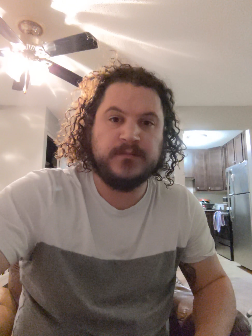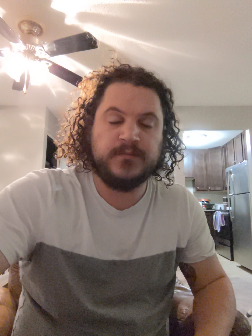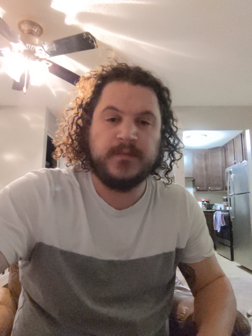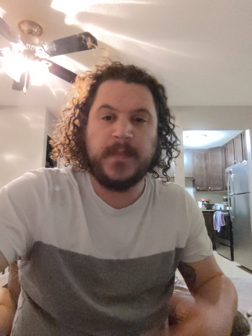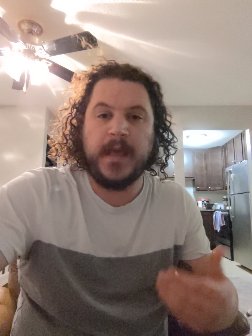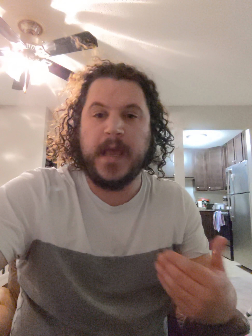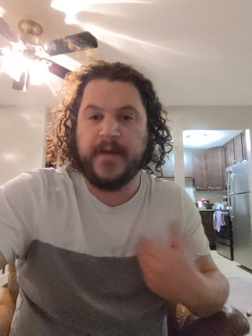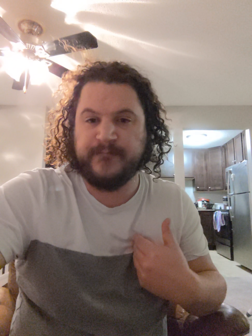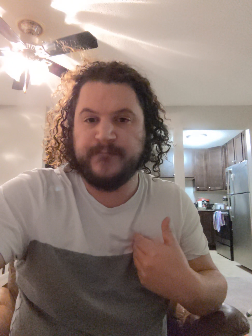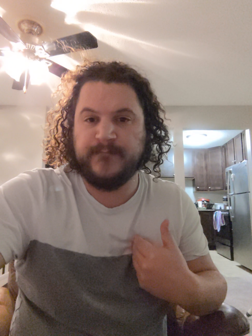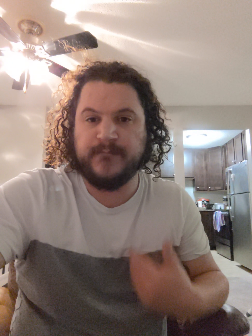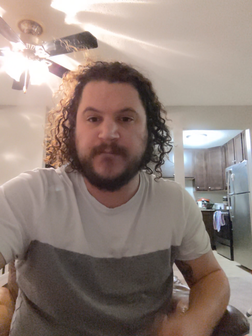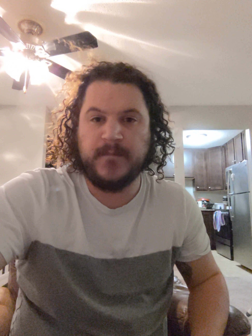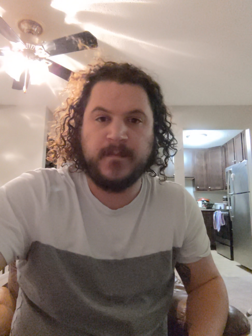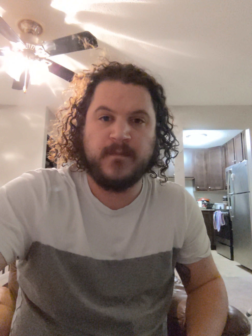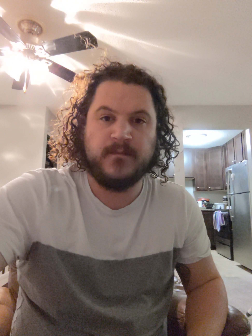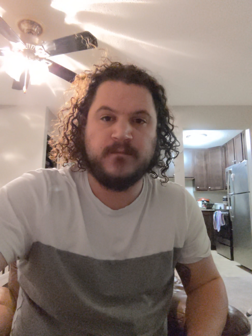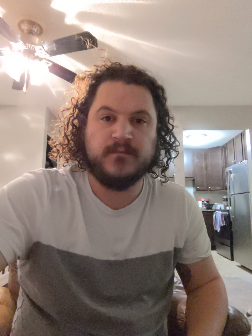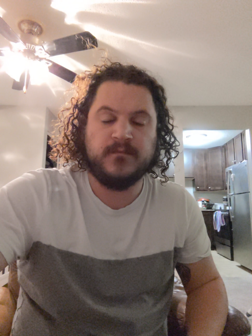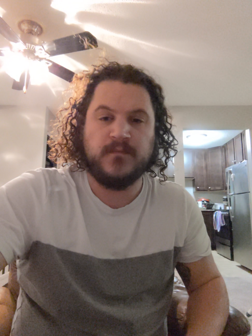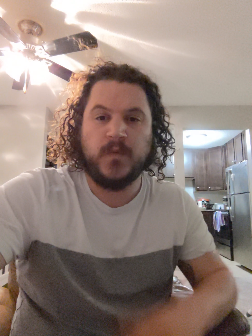have